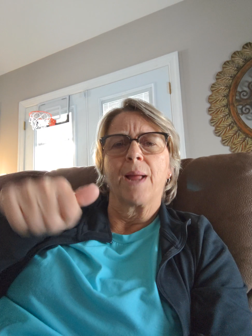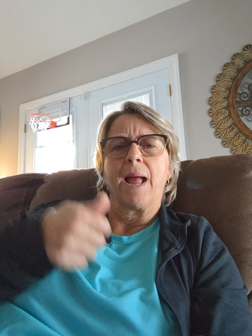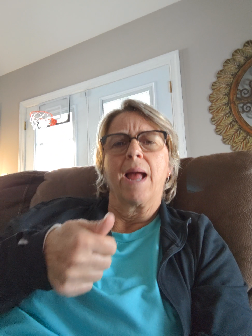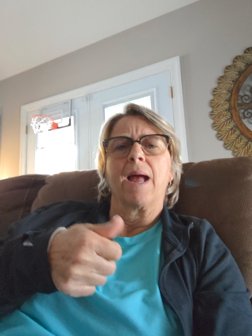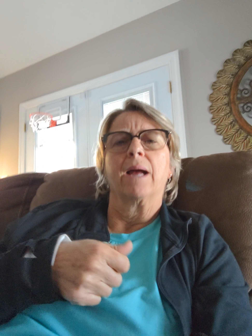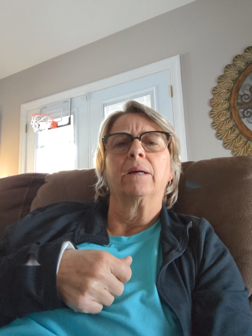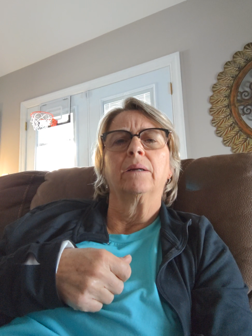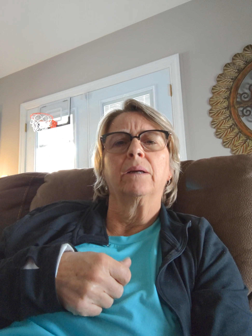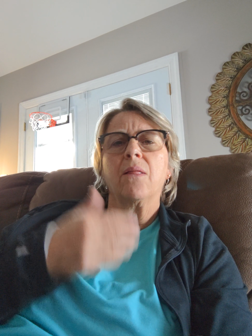beside